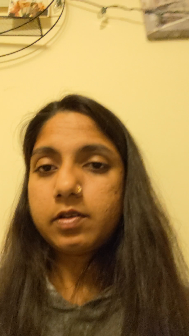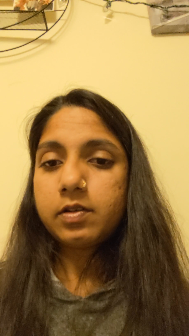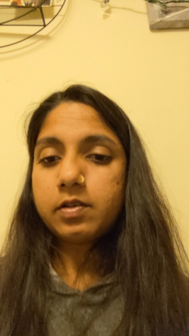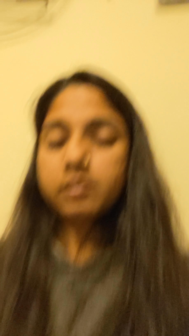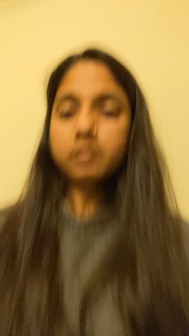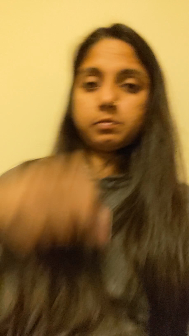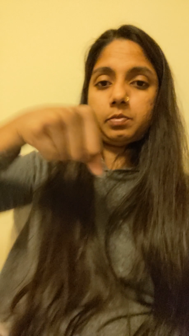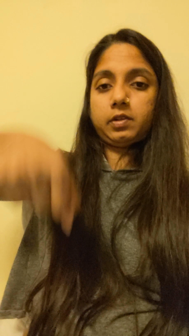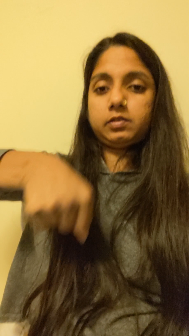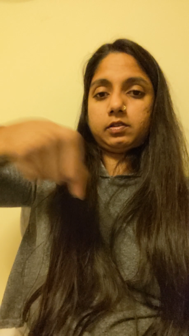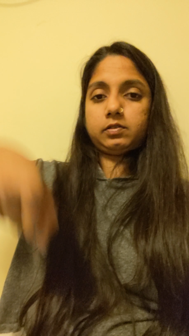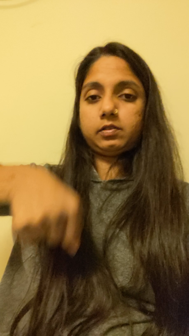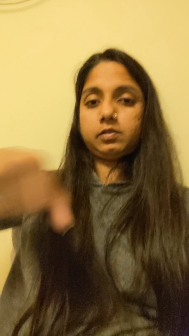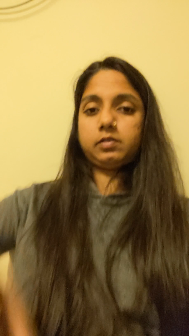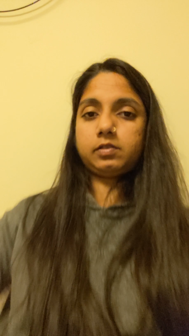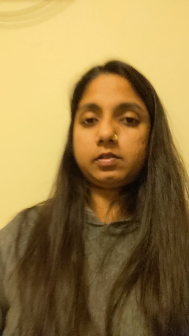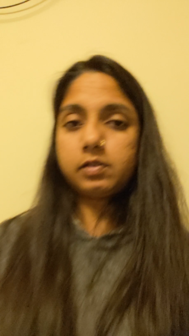bicycle